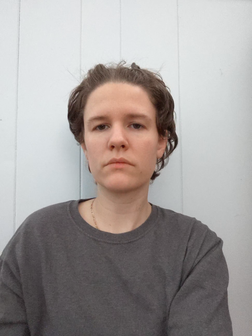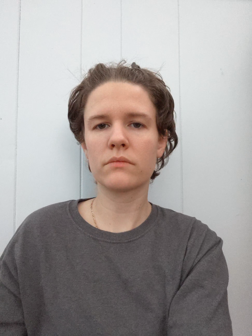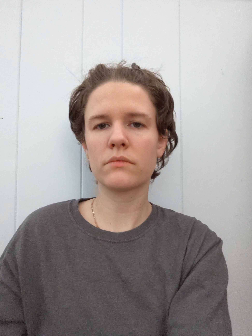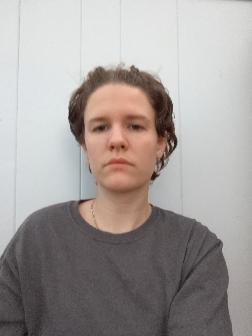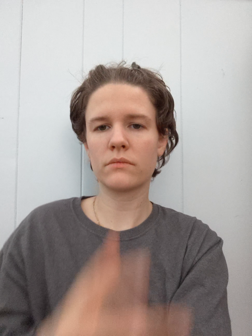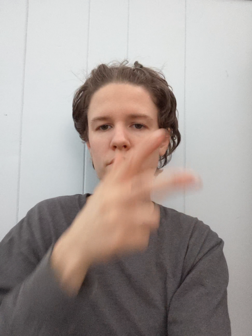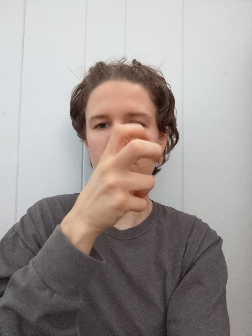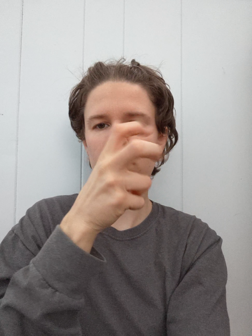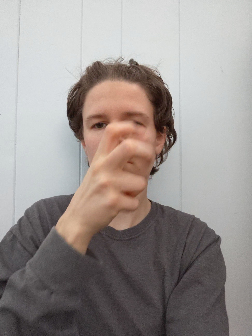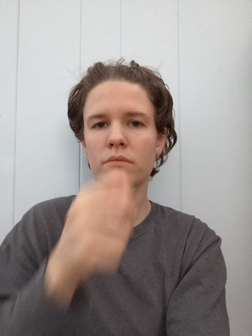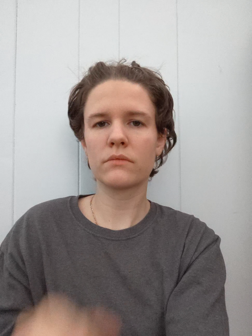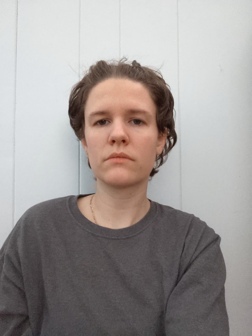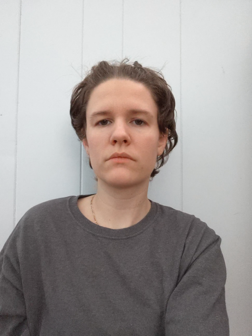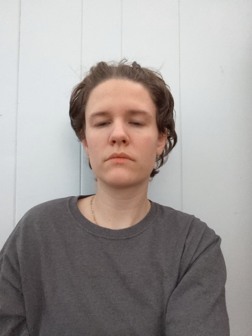bug